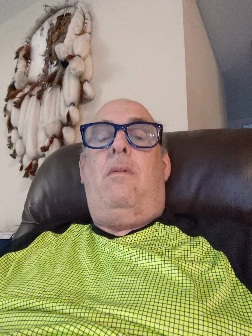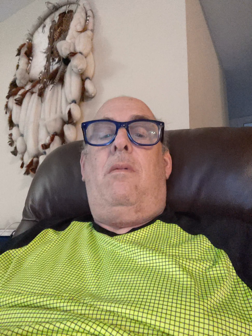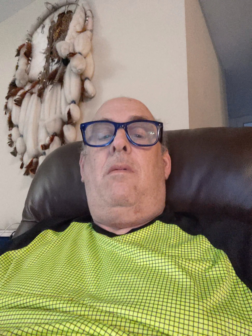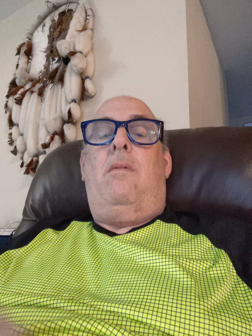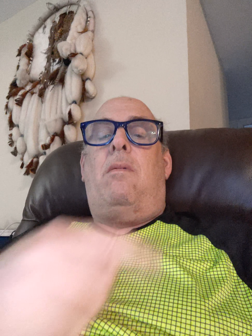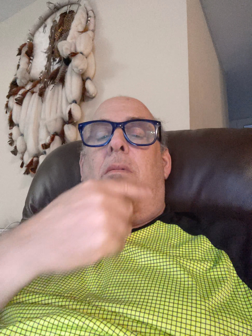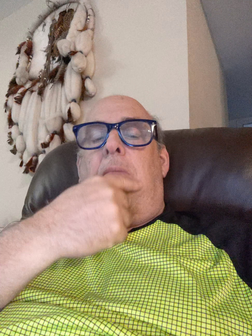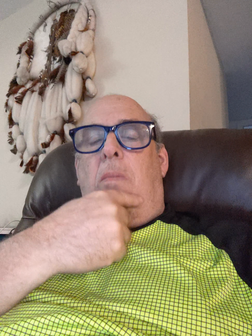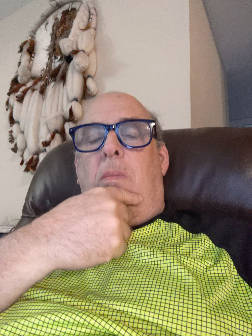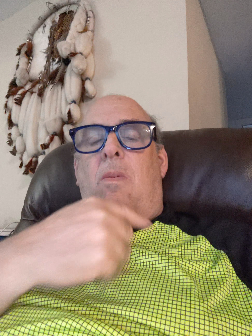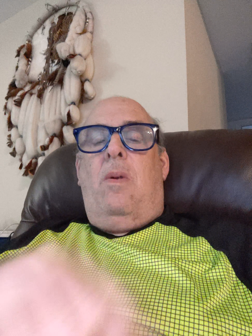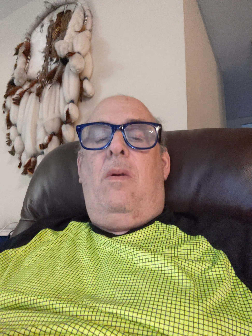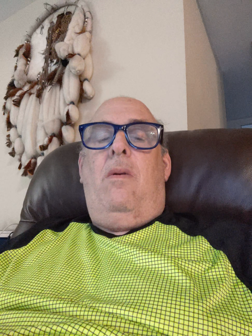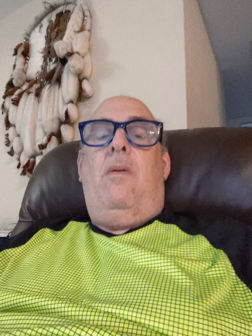sad